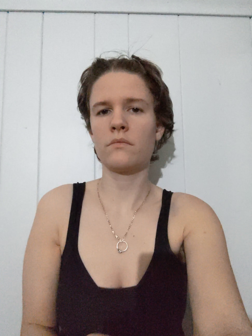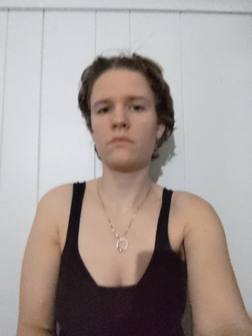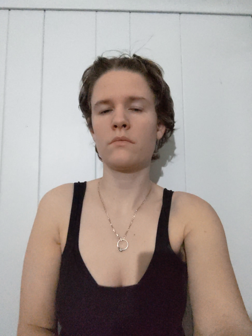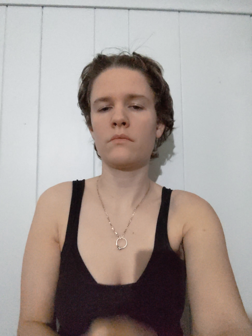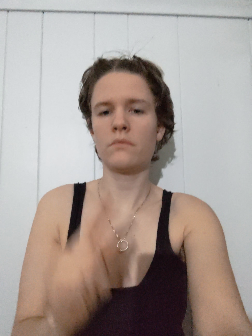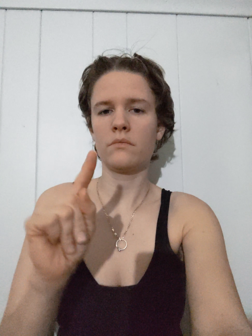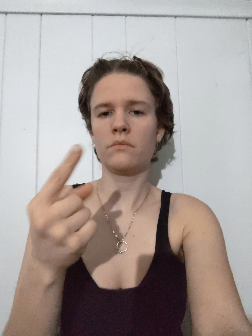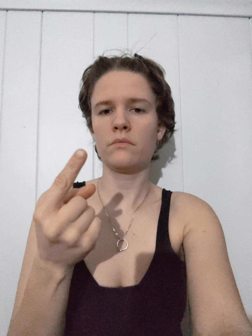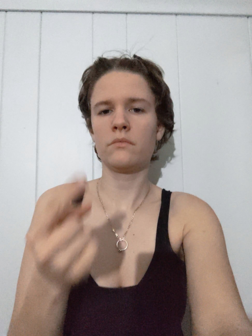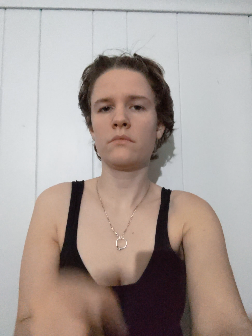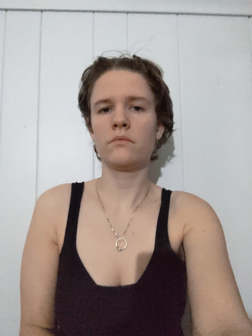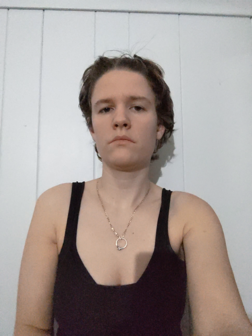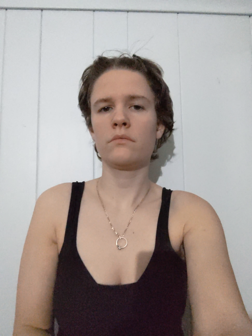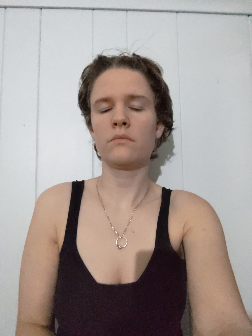first